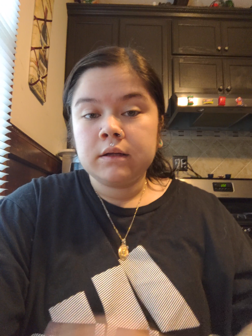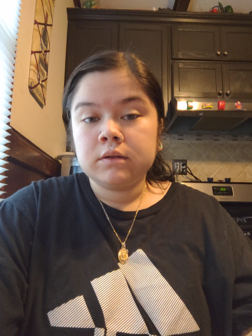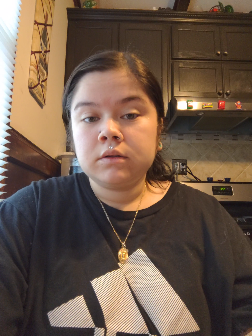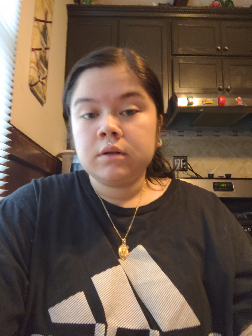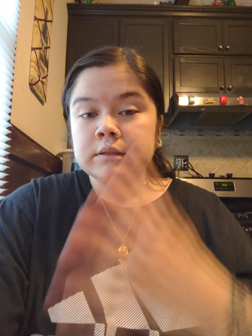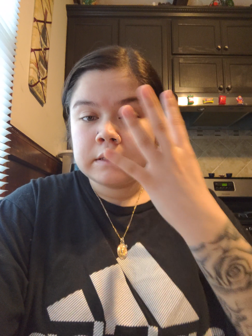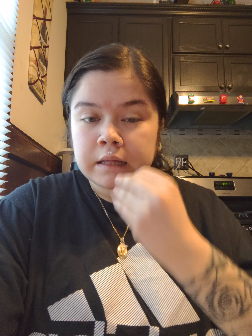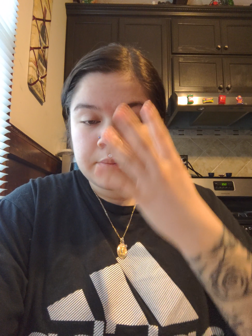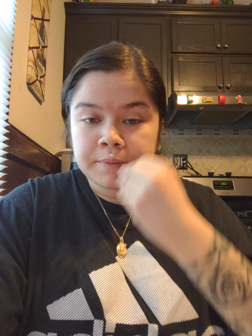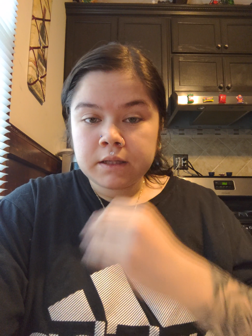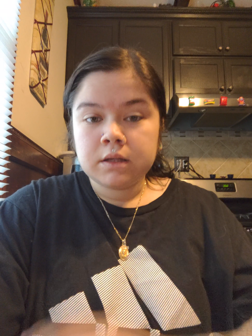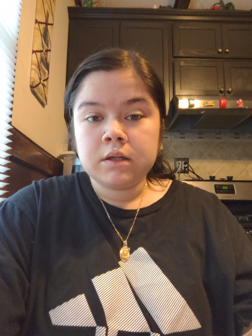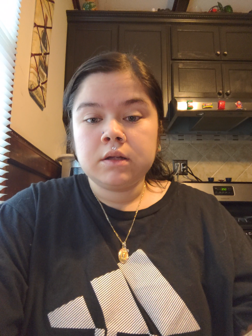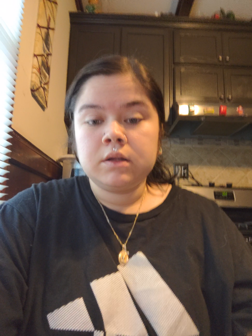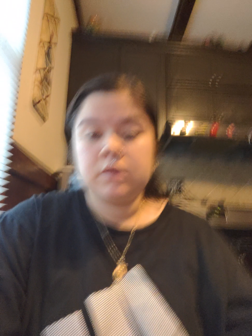sleepy